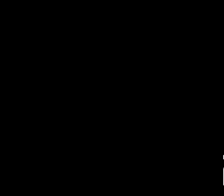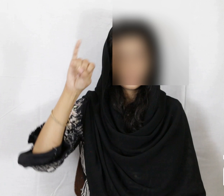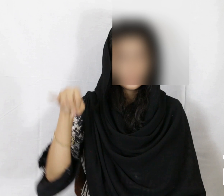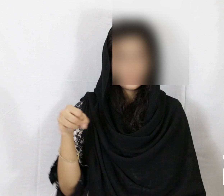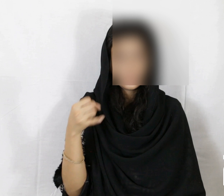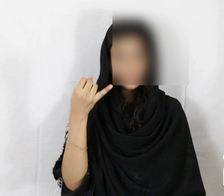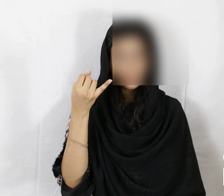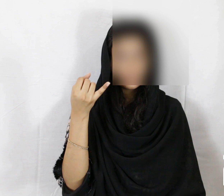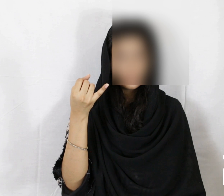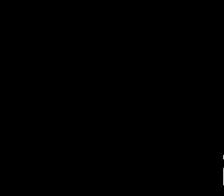ج